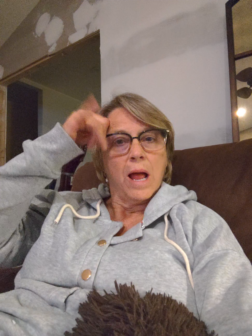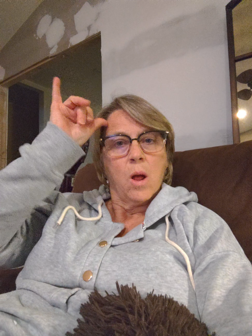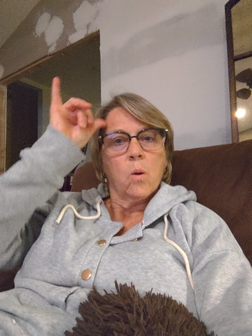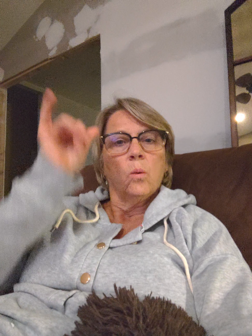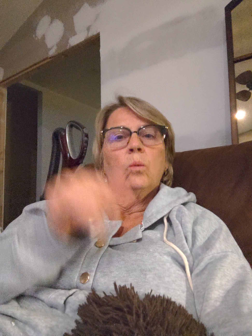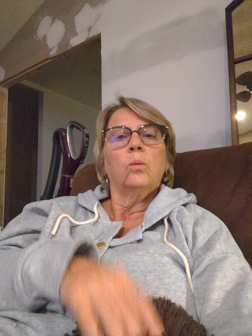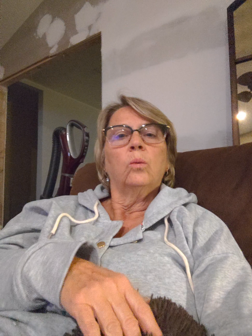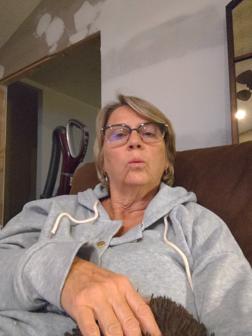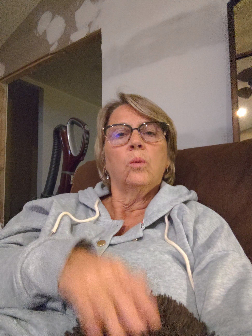cow